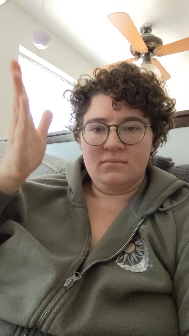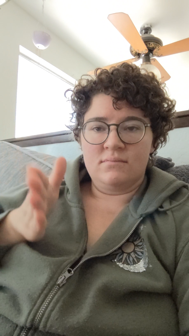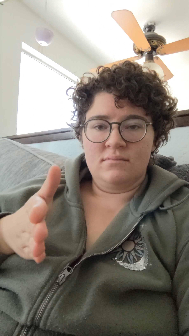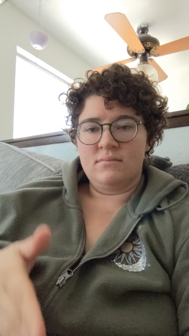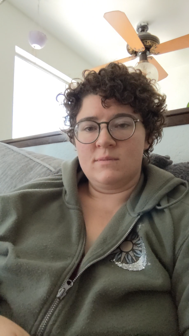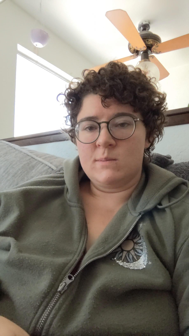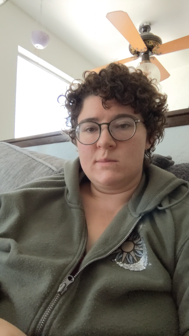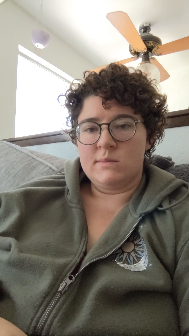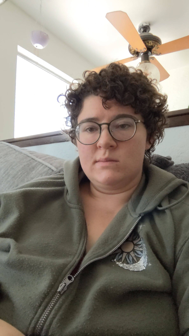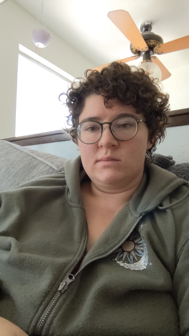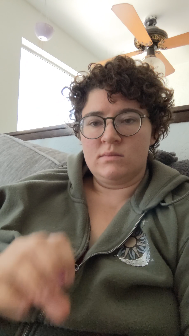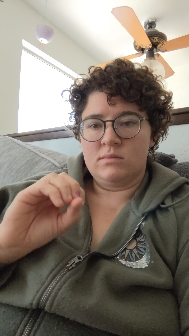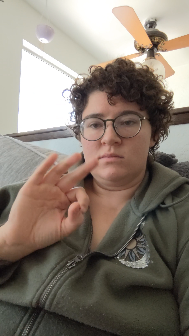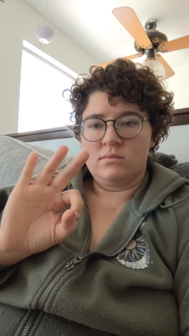of